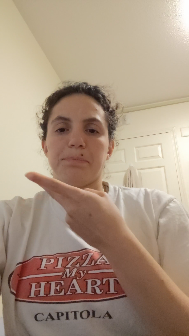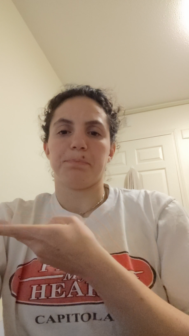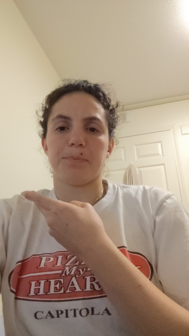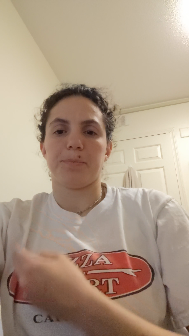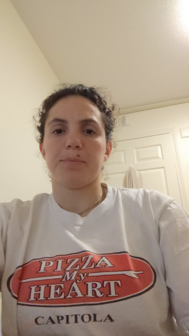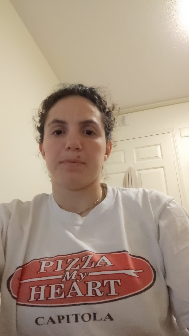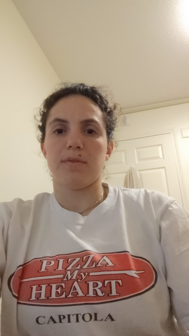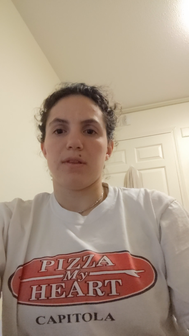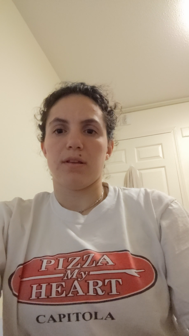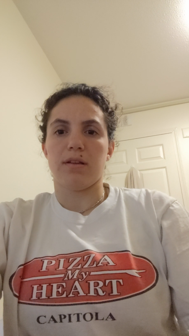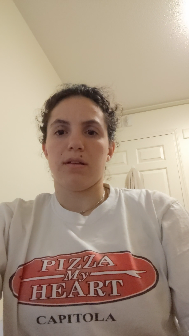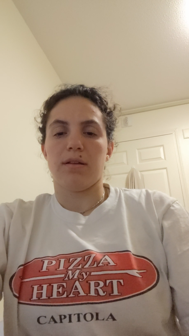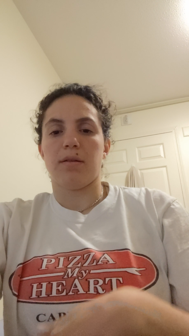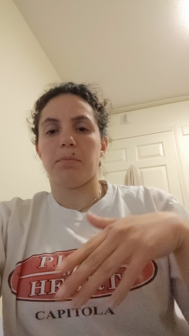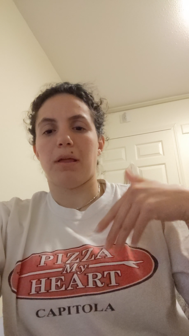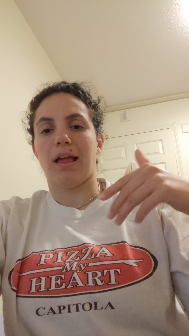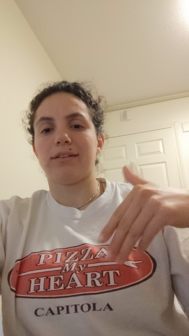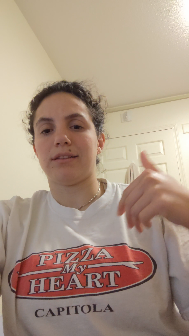pants